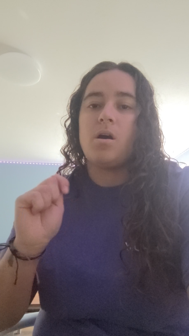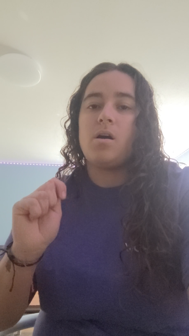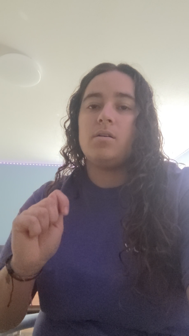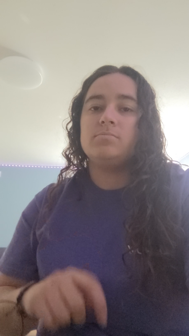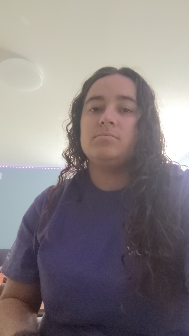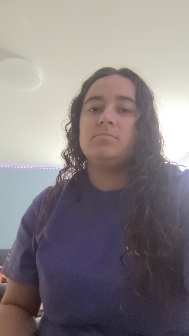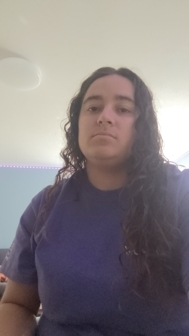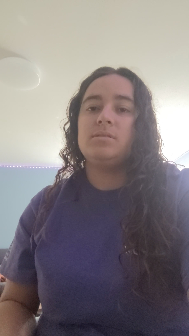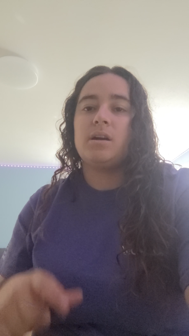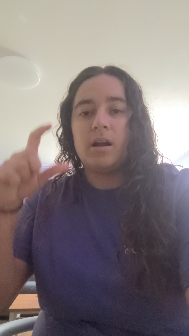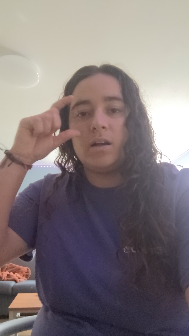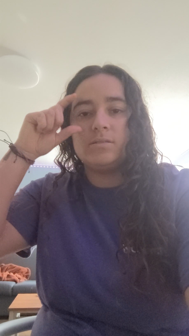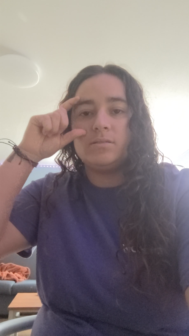glasses